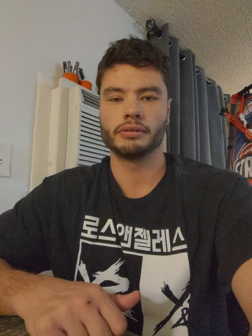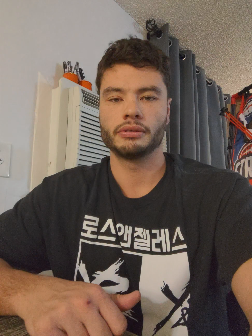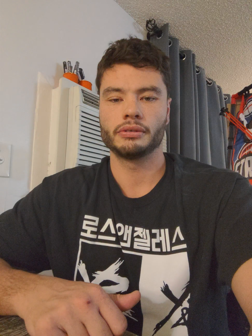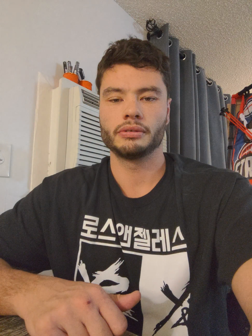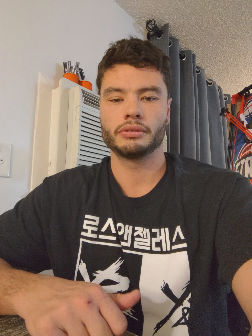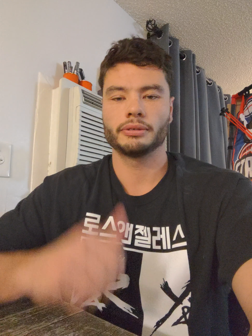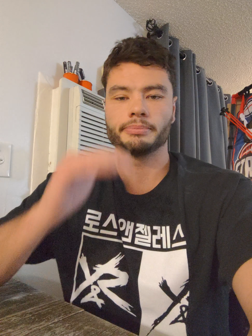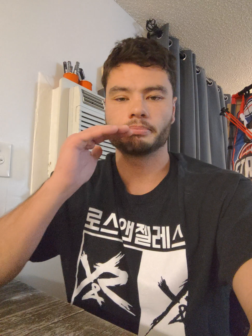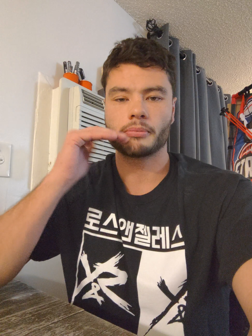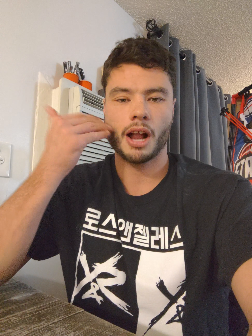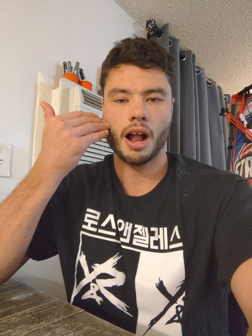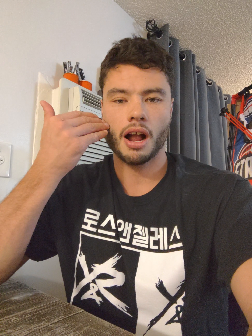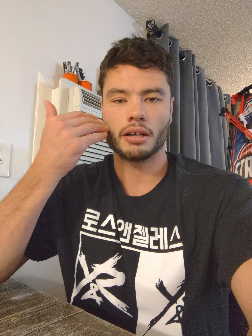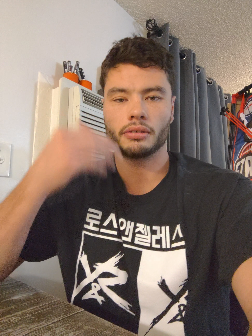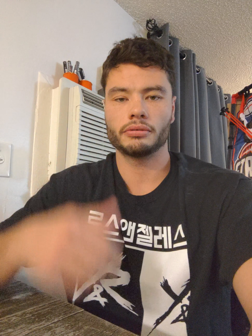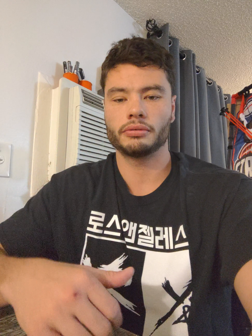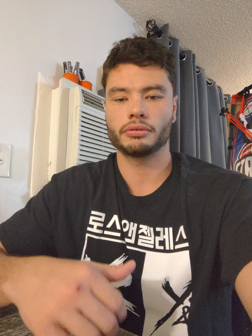smile